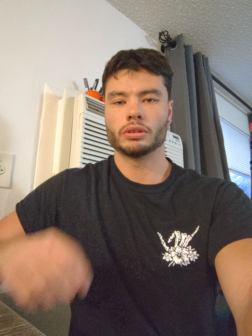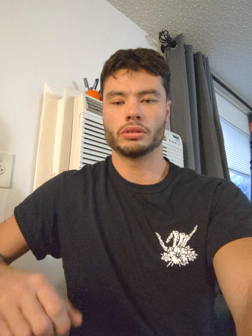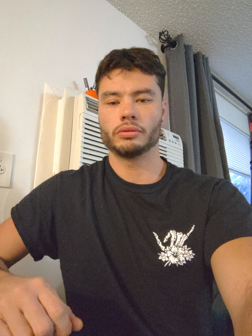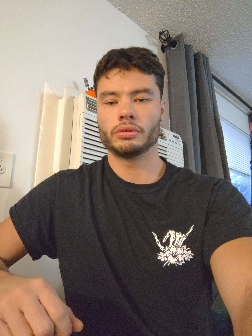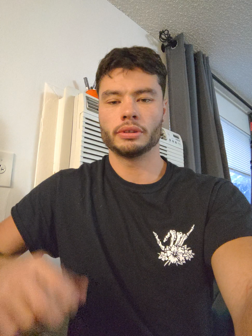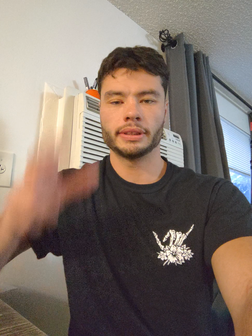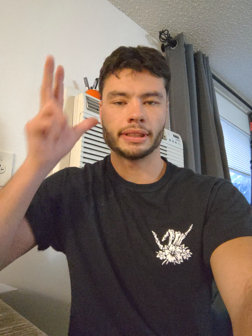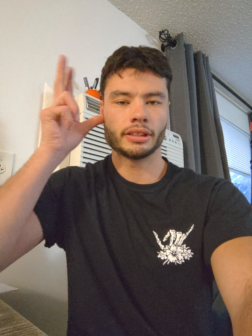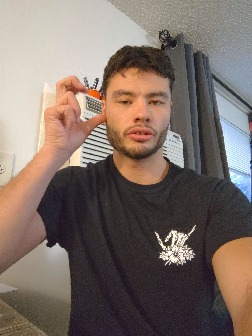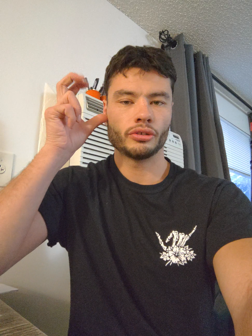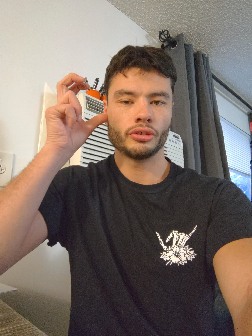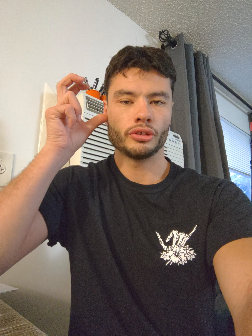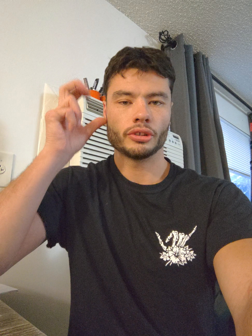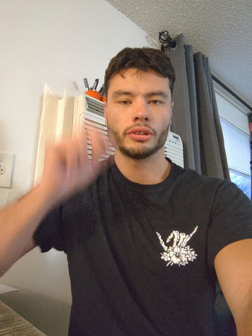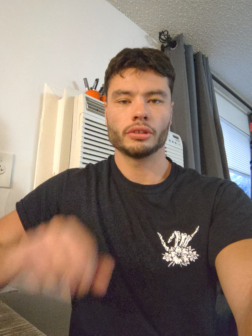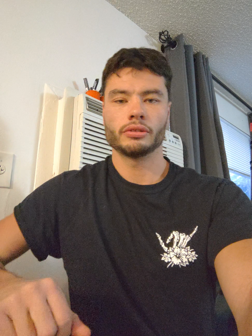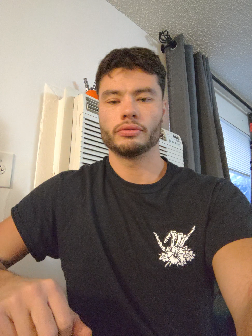hear